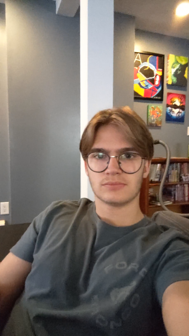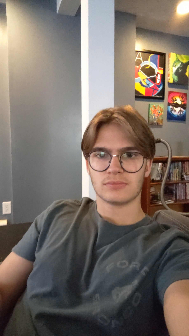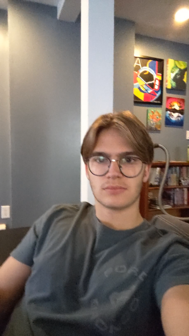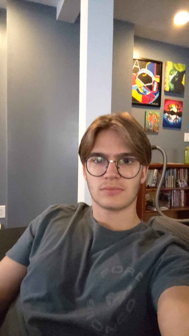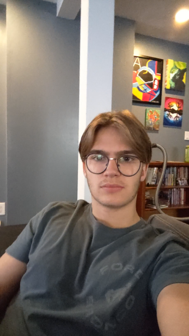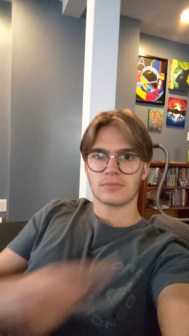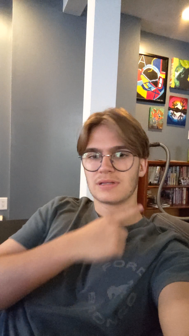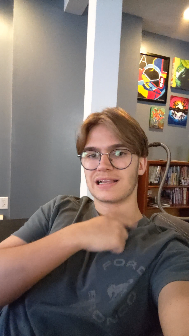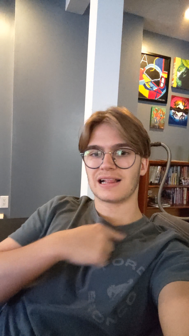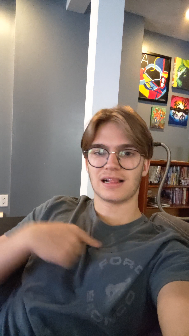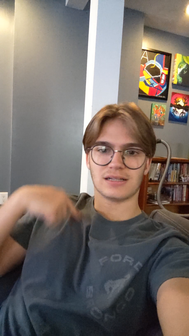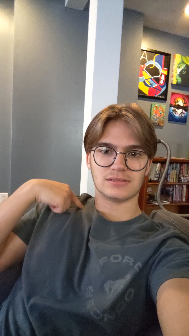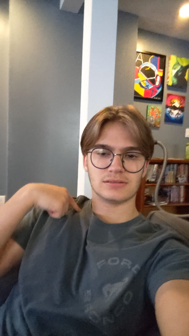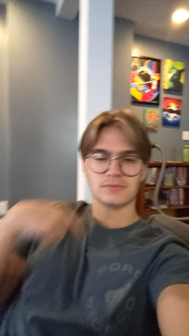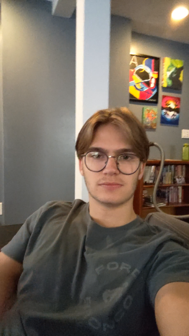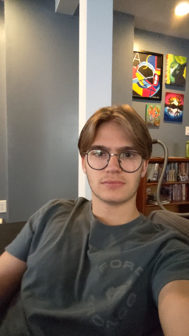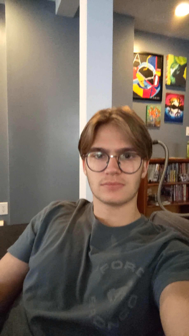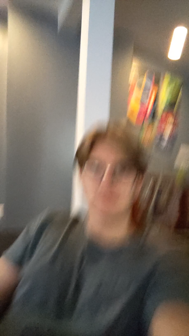necklace